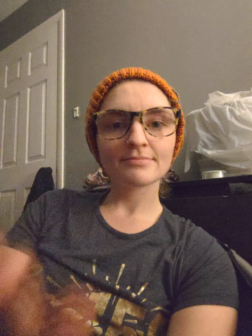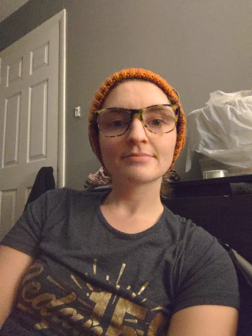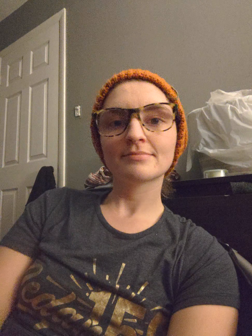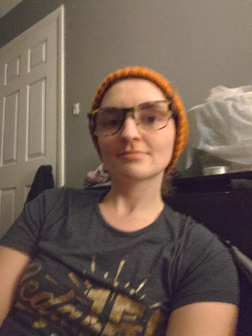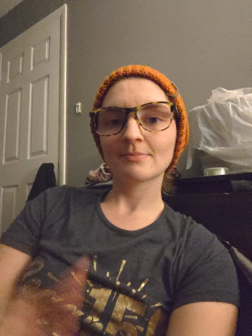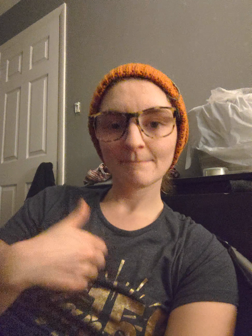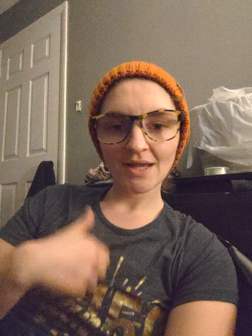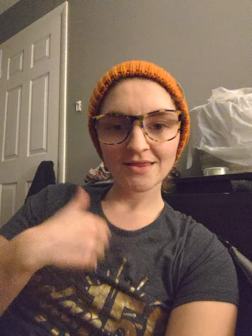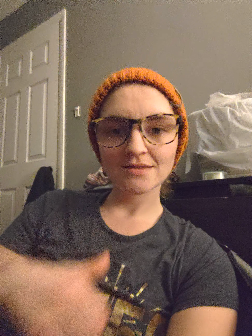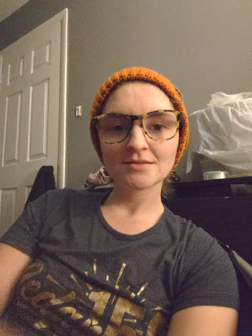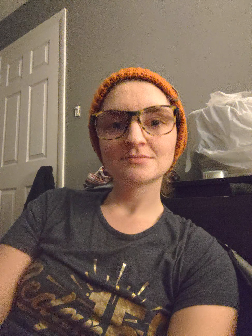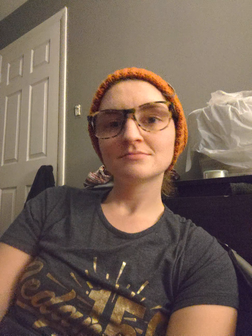bath